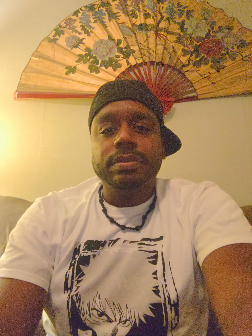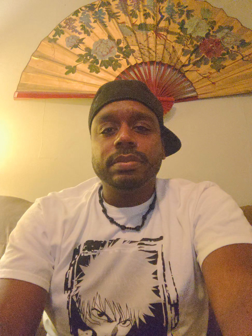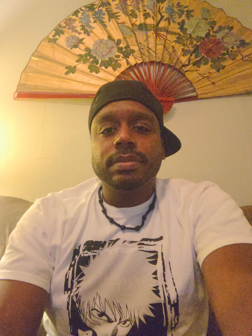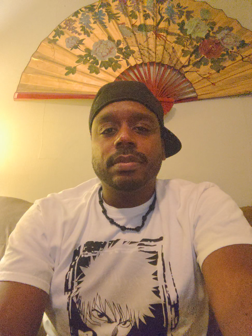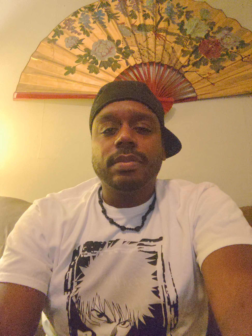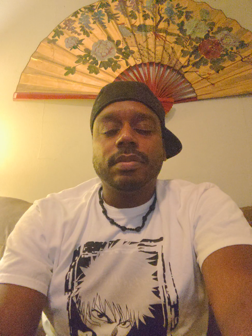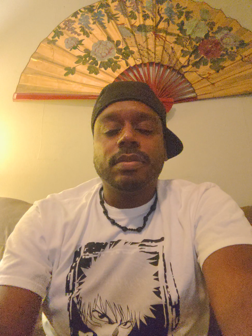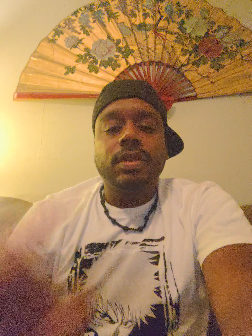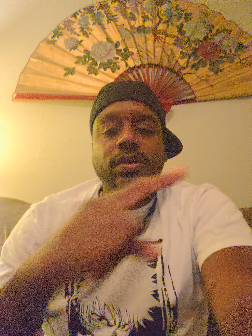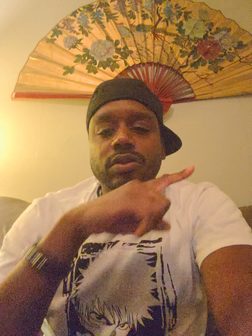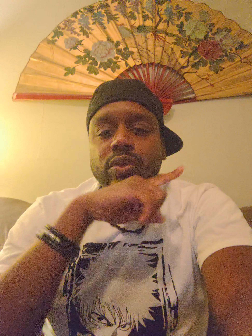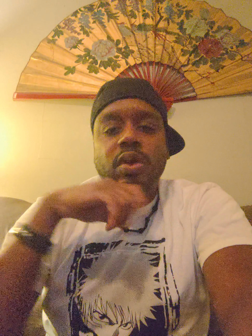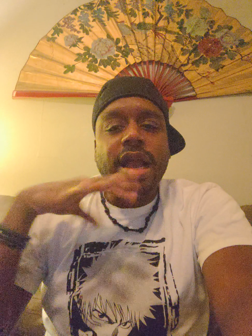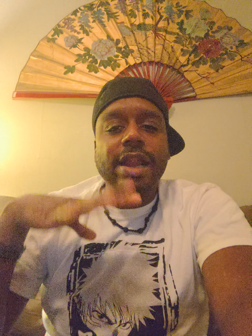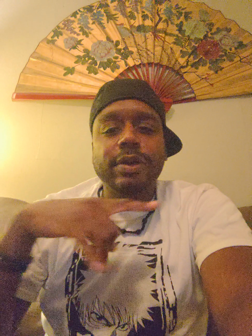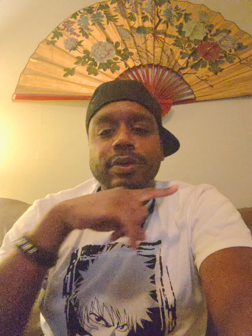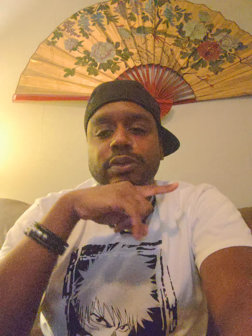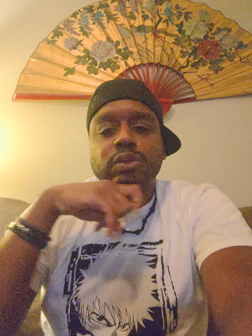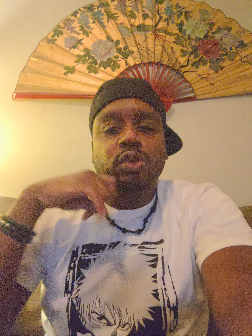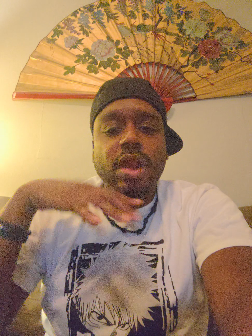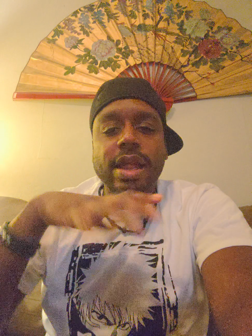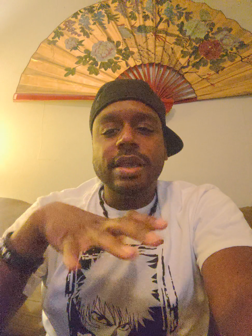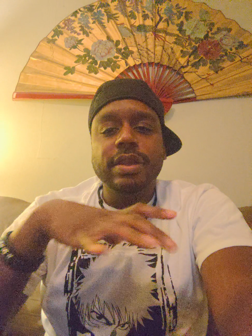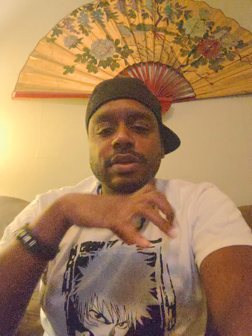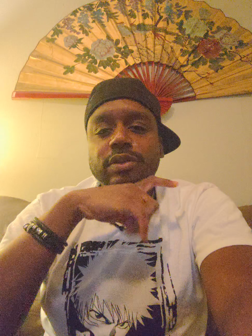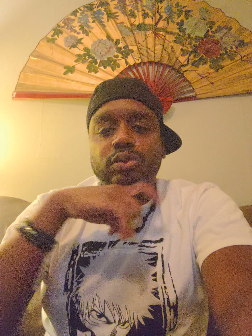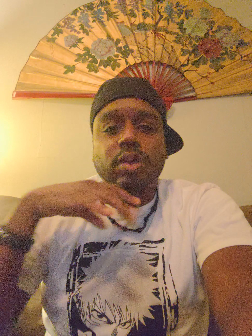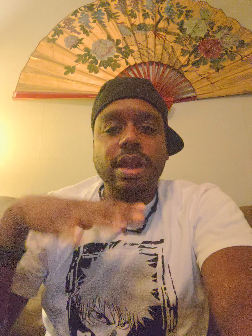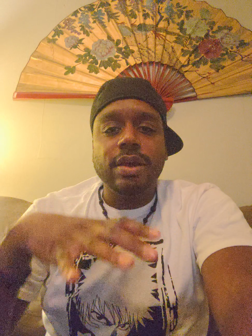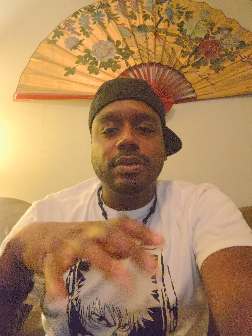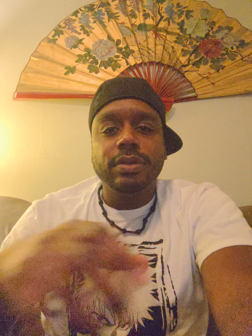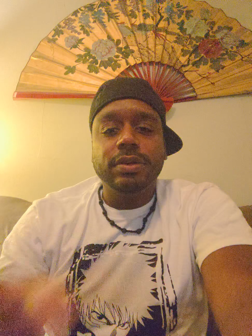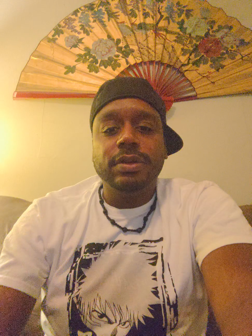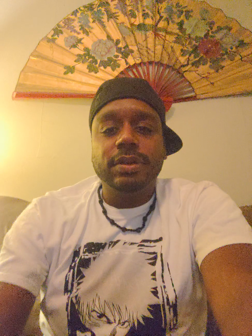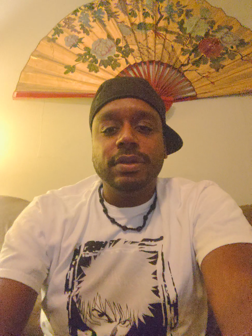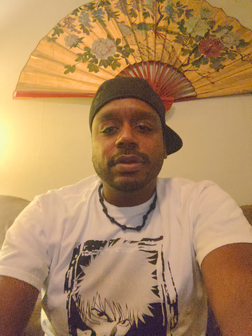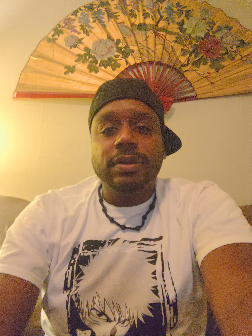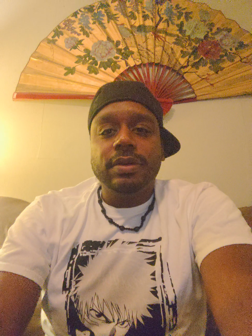dryer